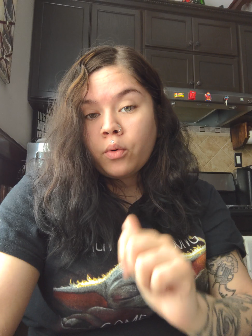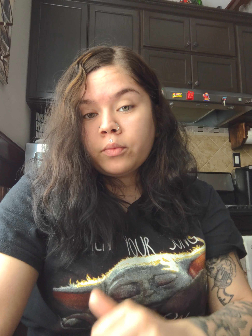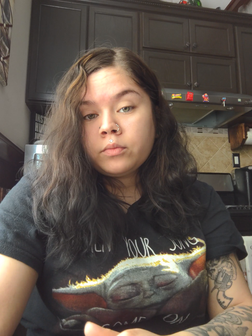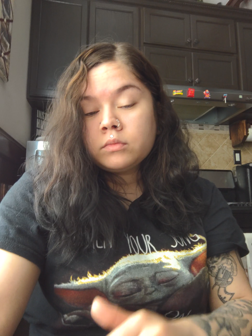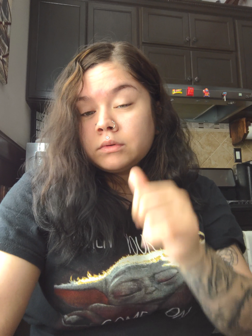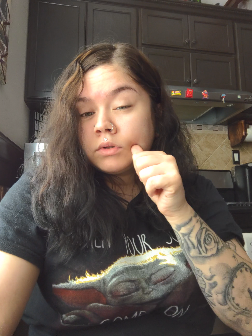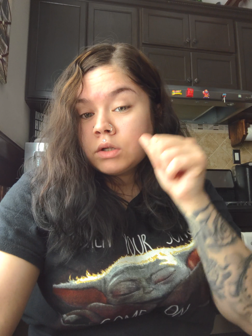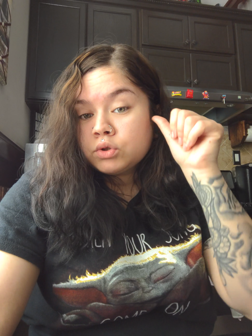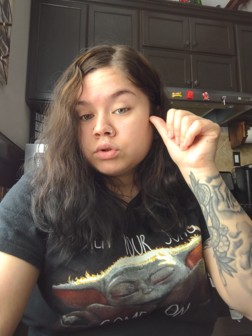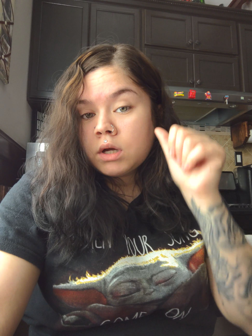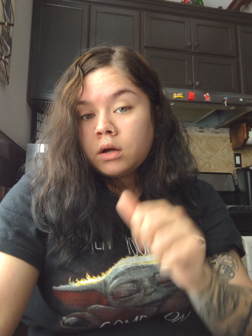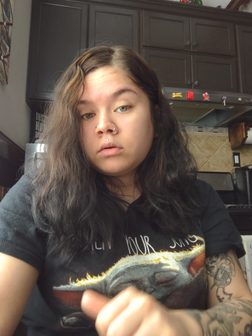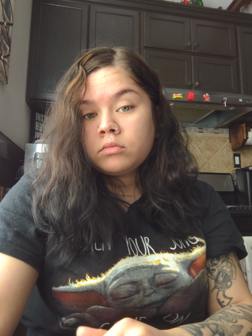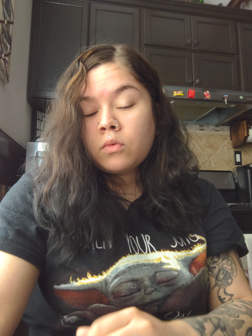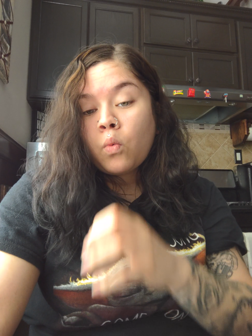yesterday